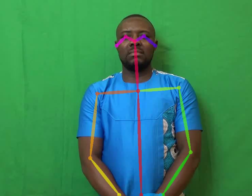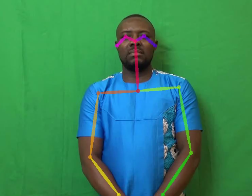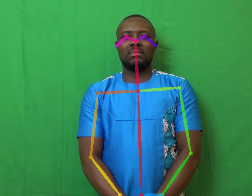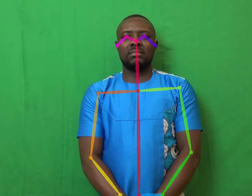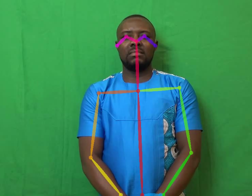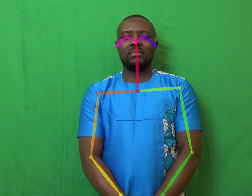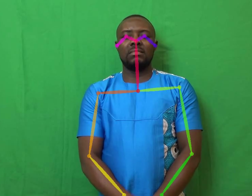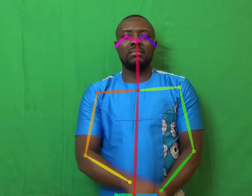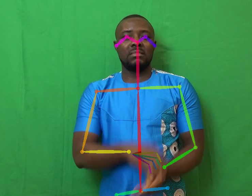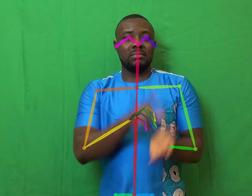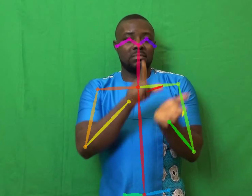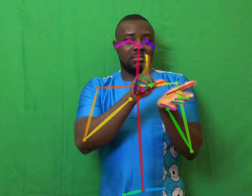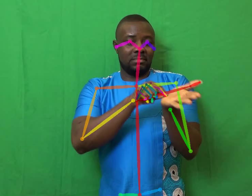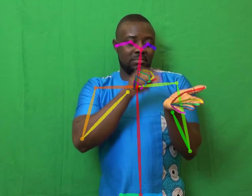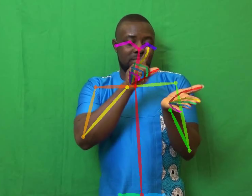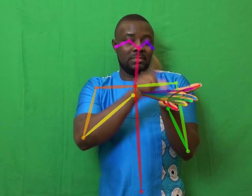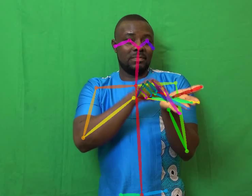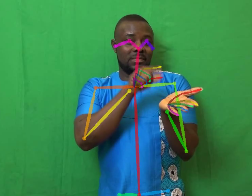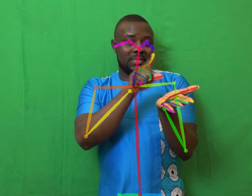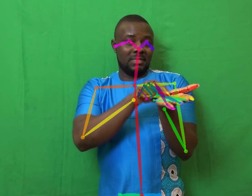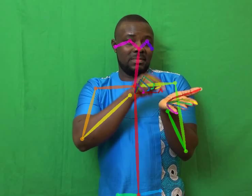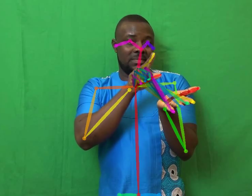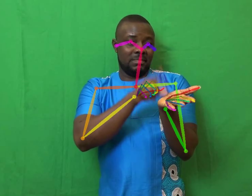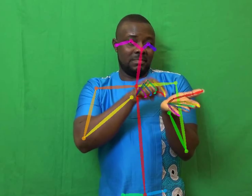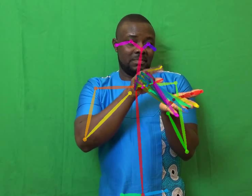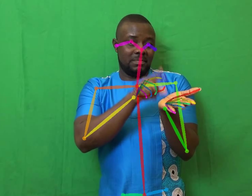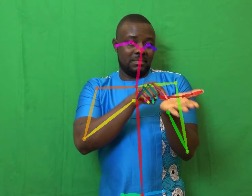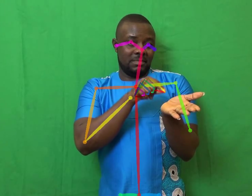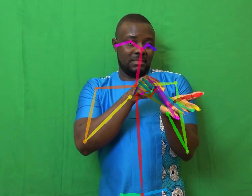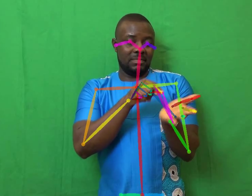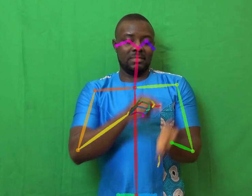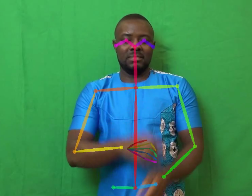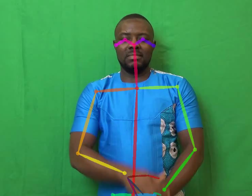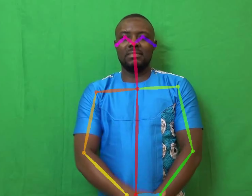millet